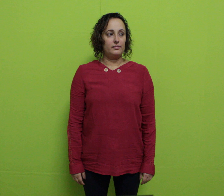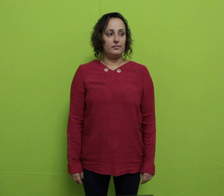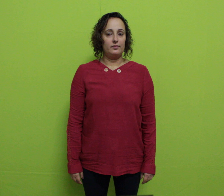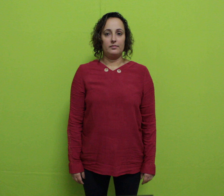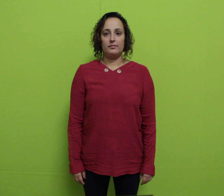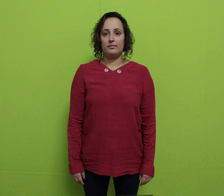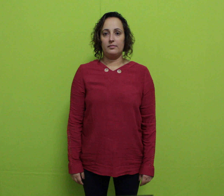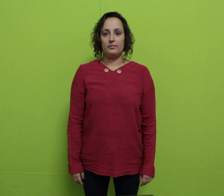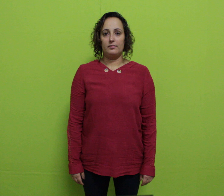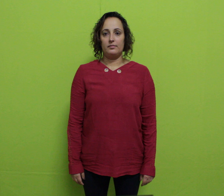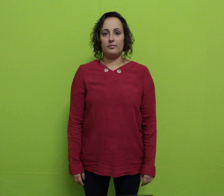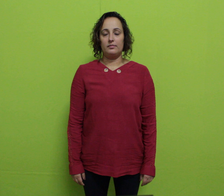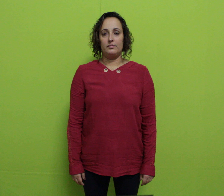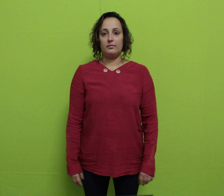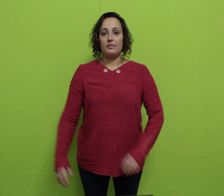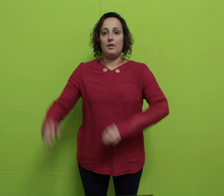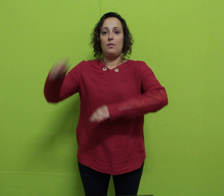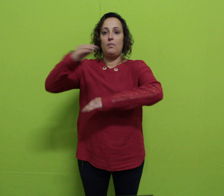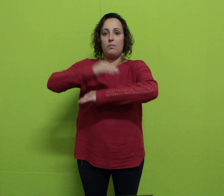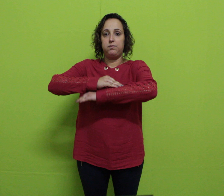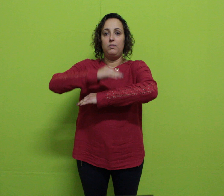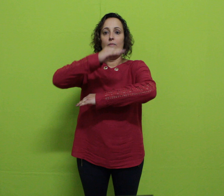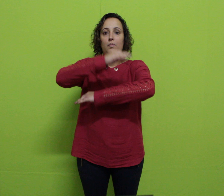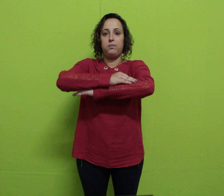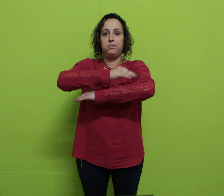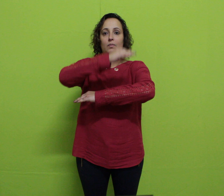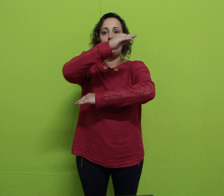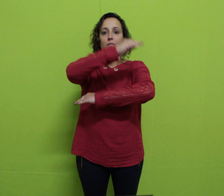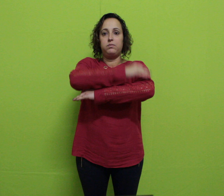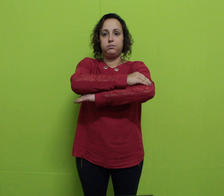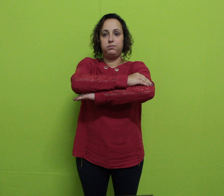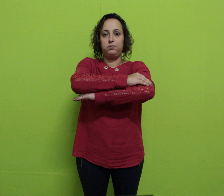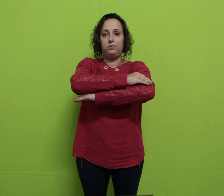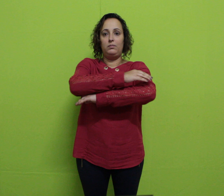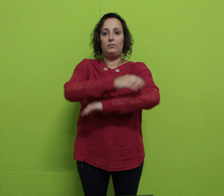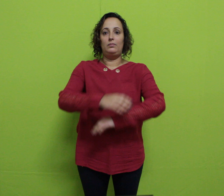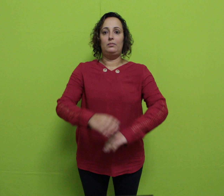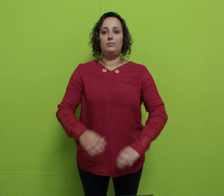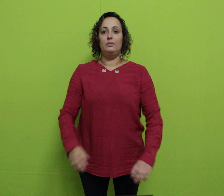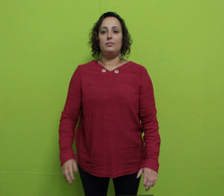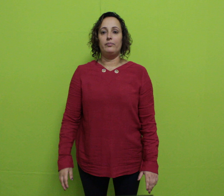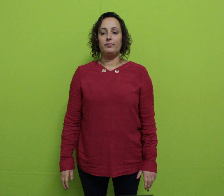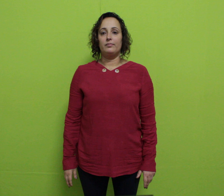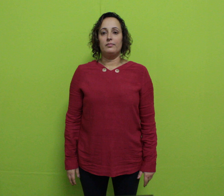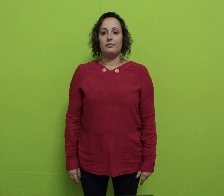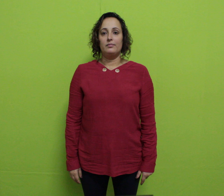sapo